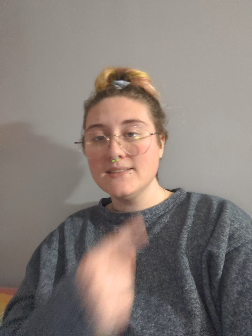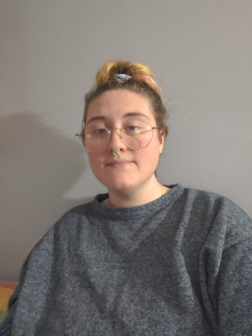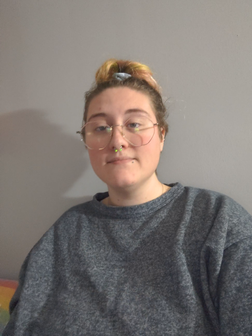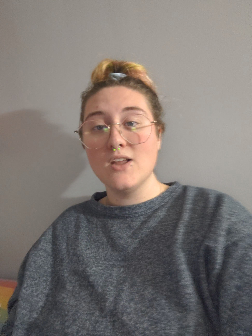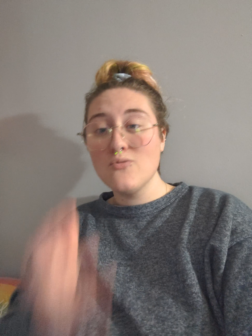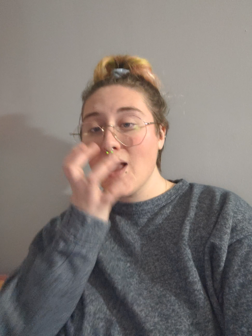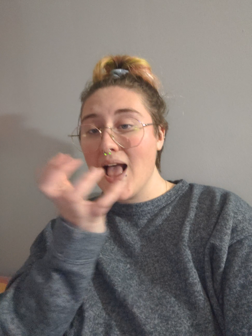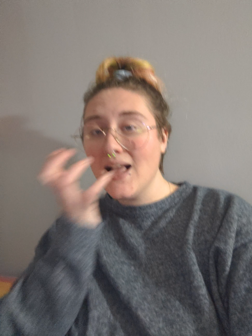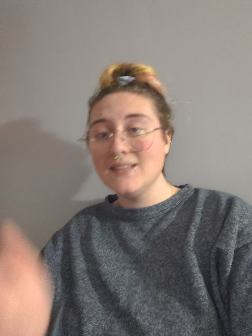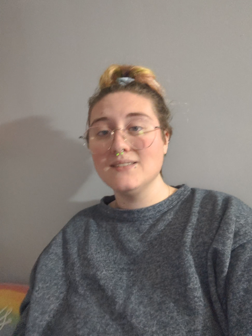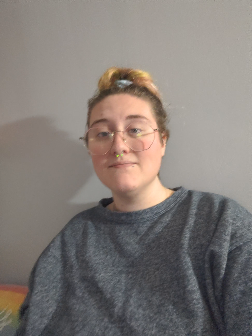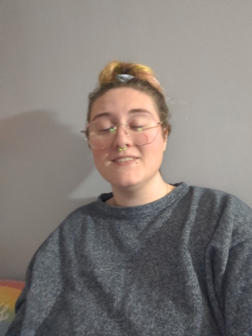grass